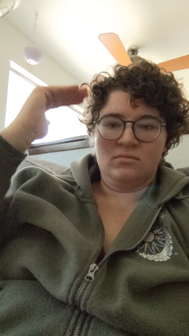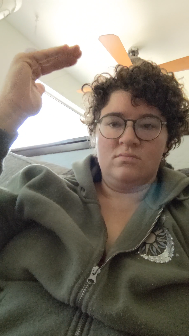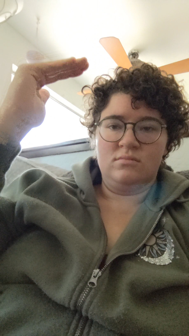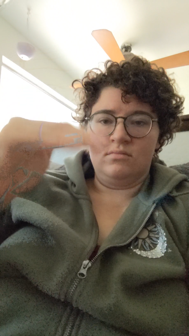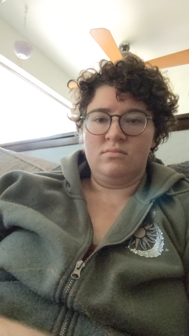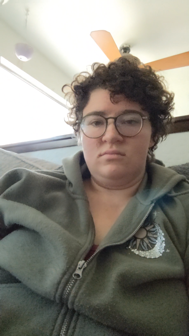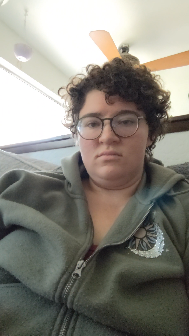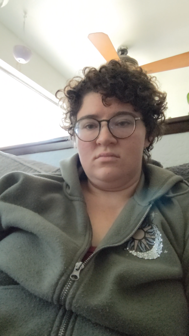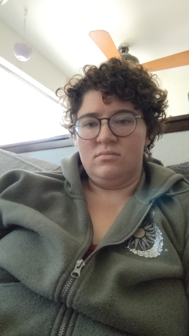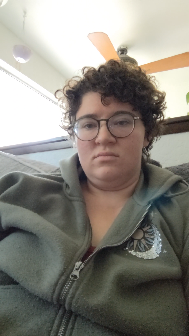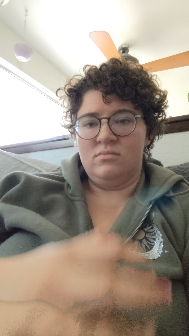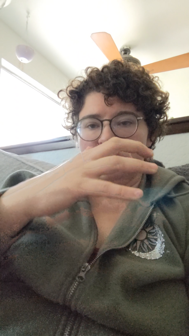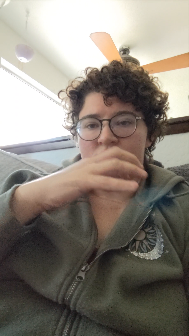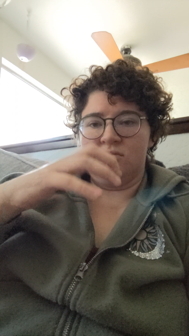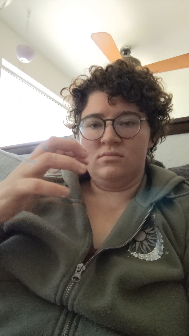grapes